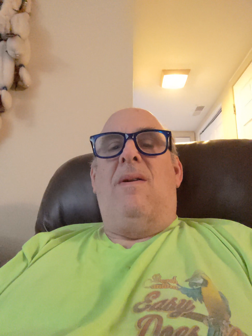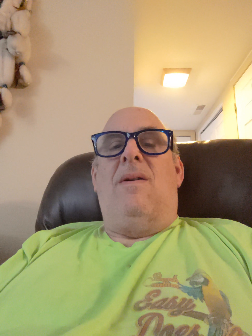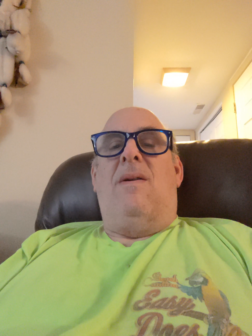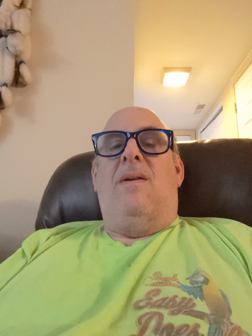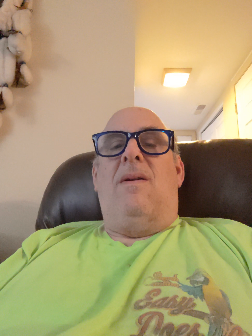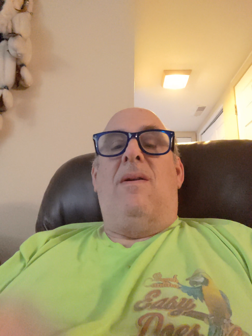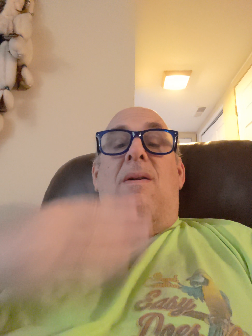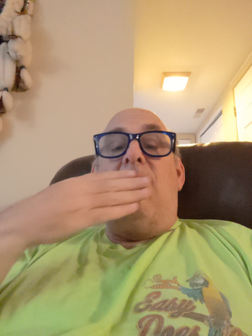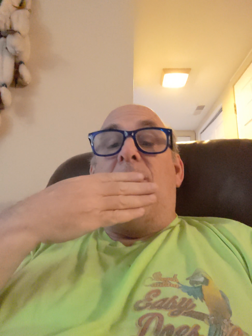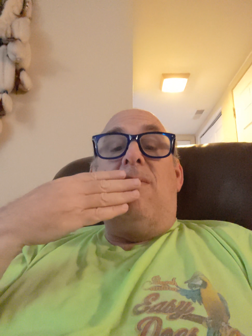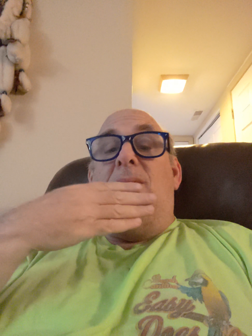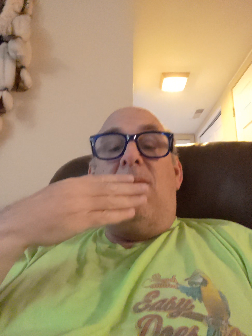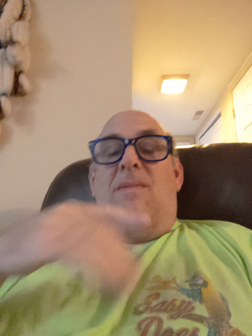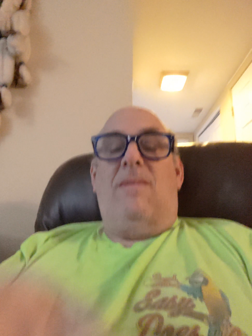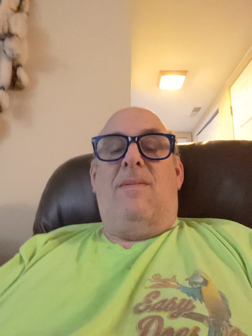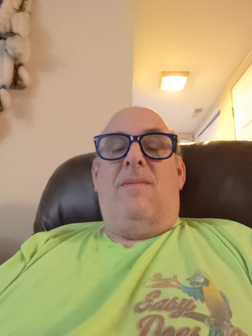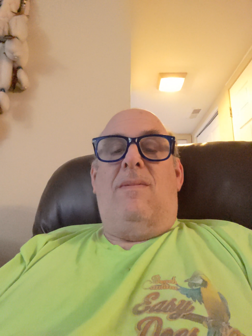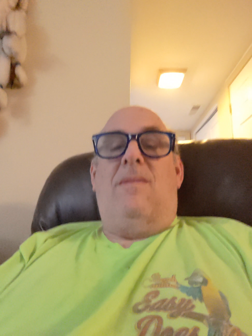napkin